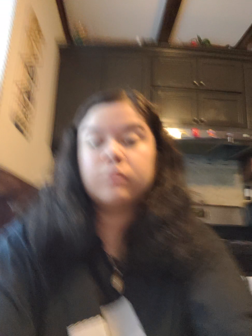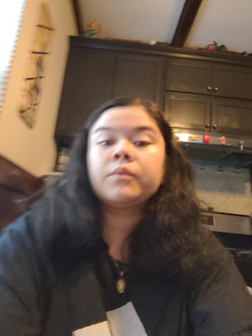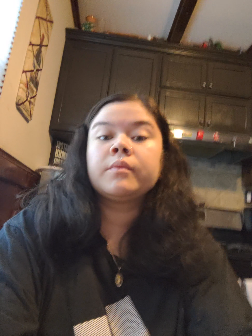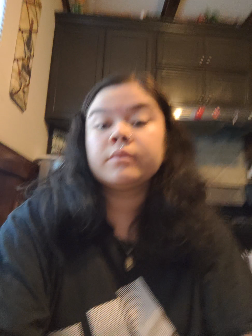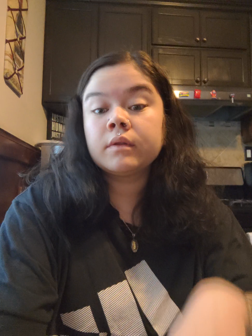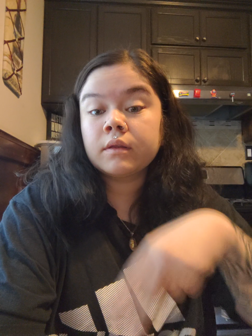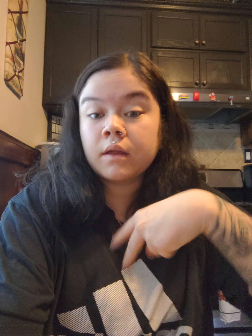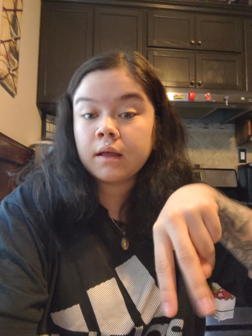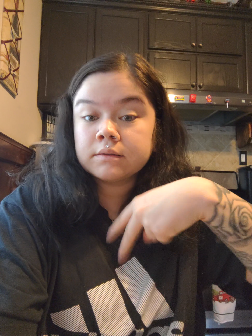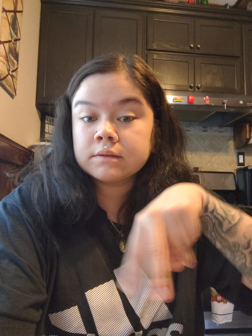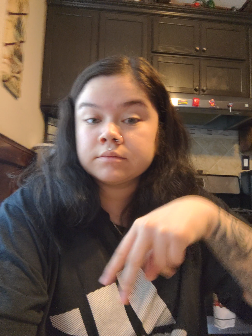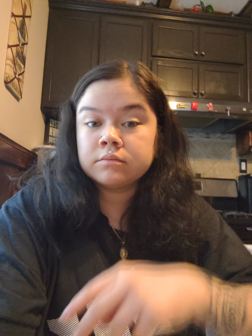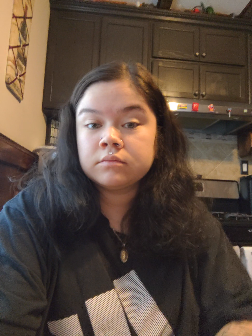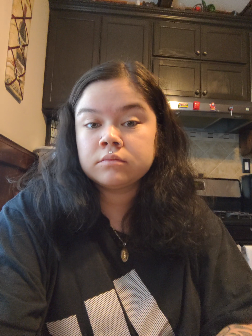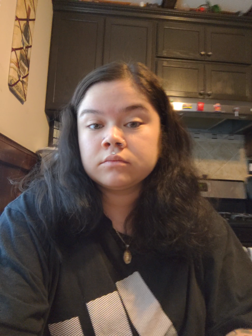dance